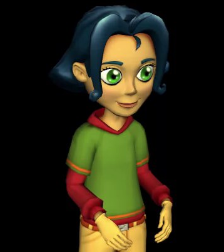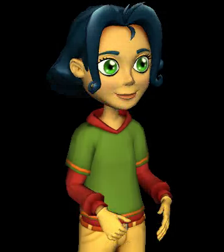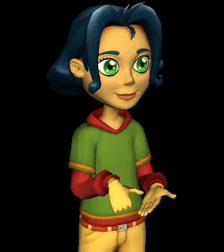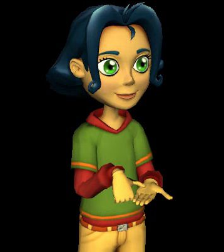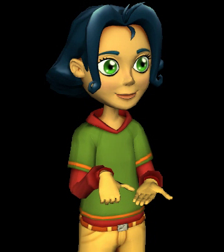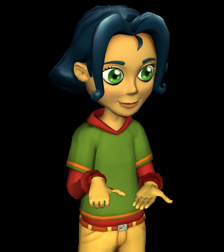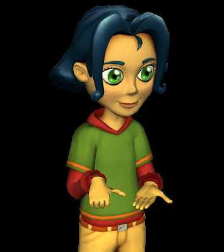يدفع